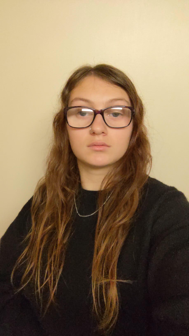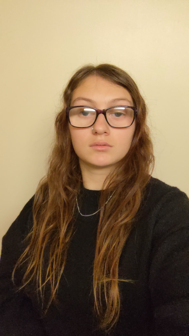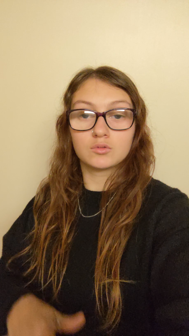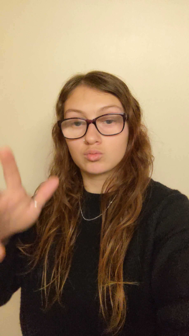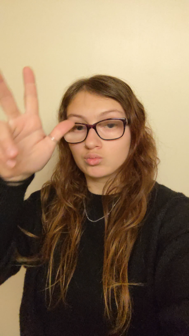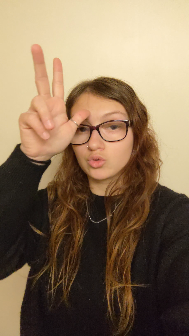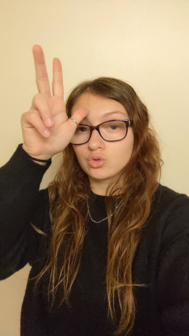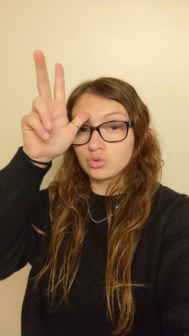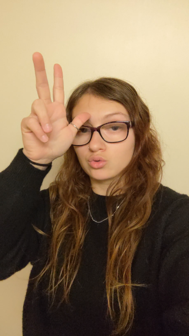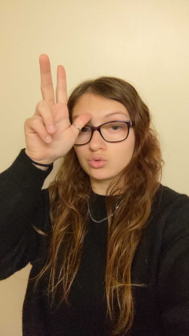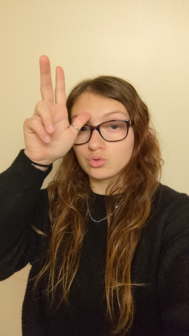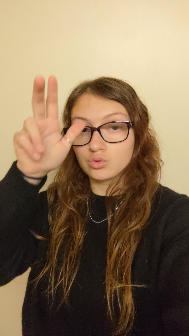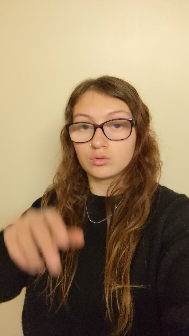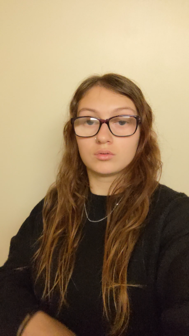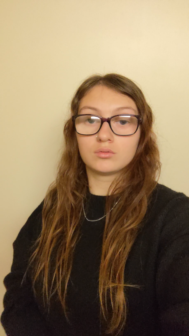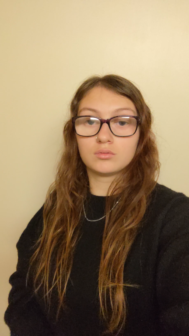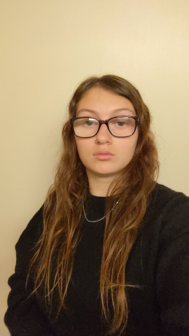rooster